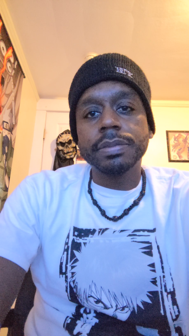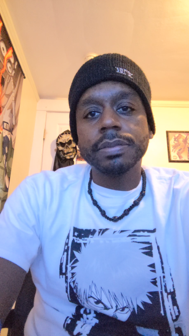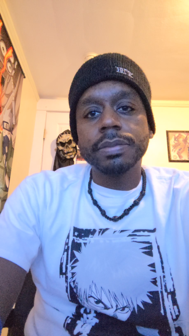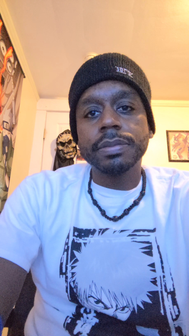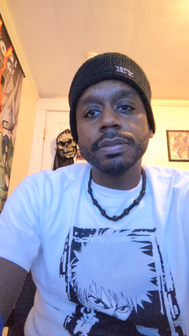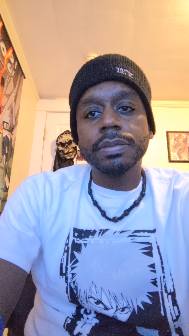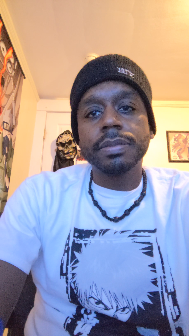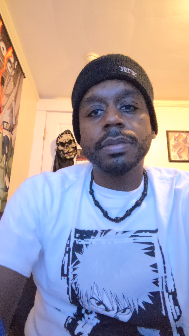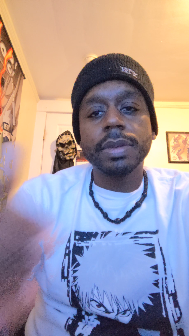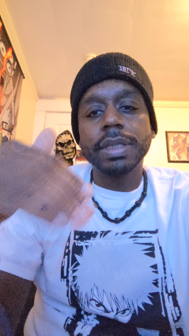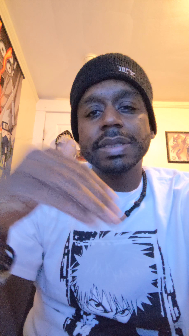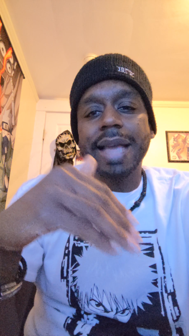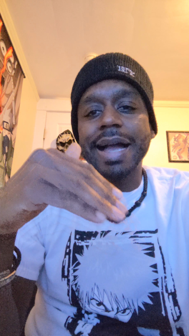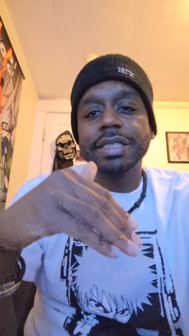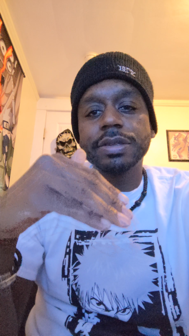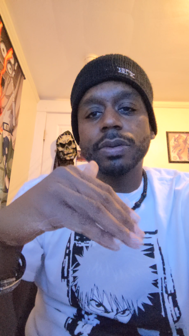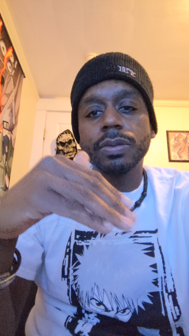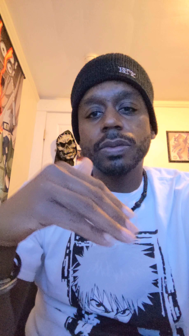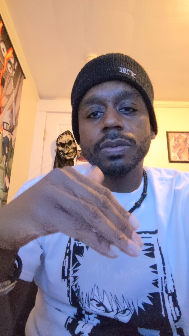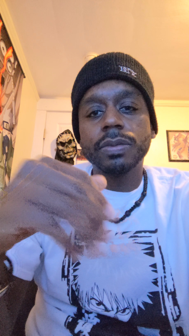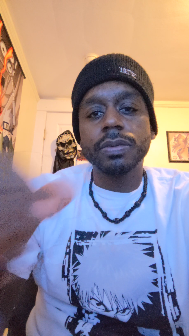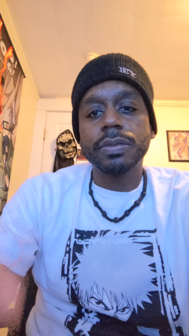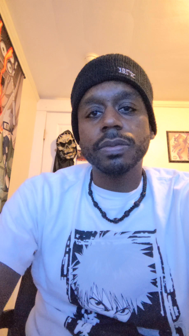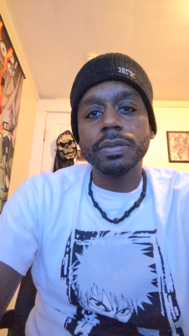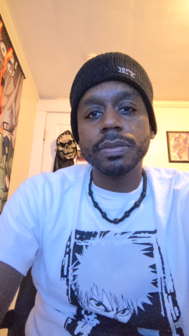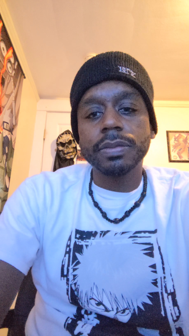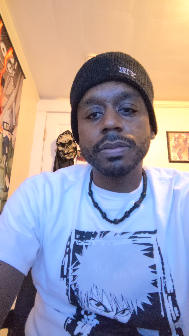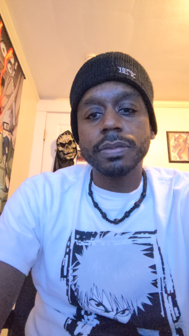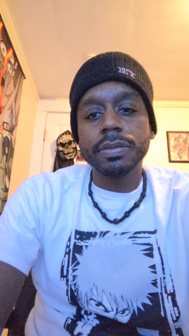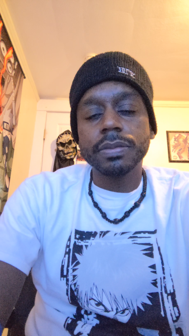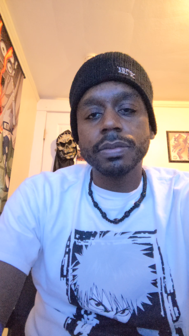doctor